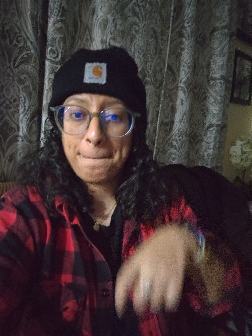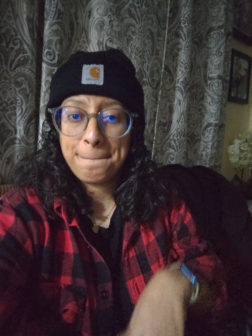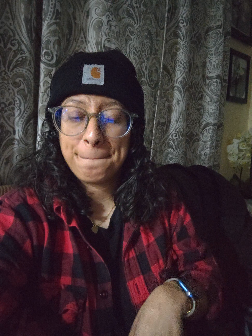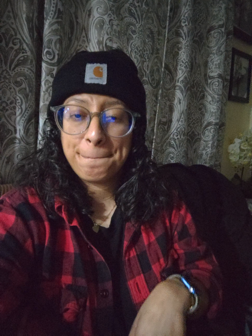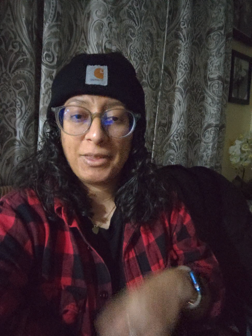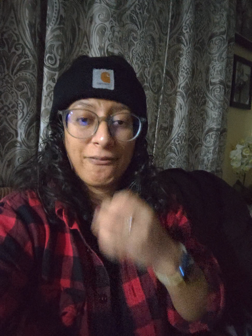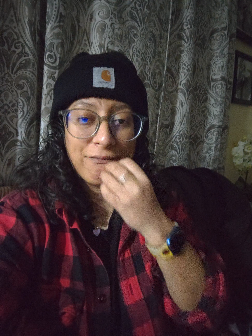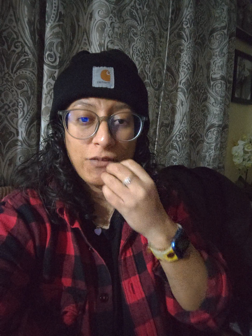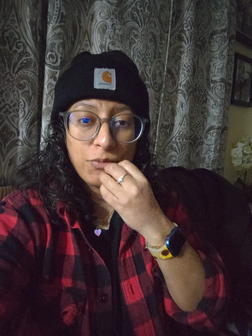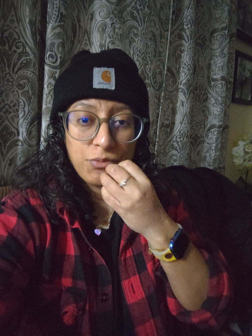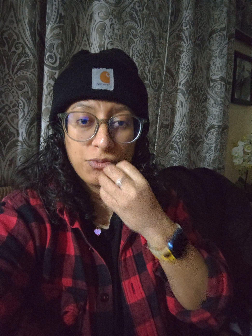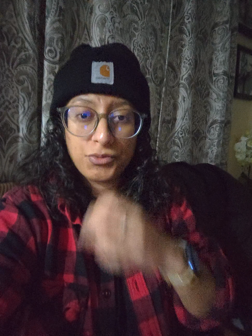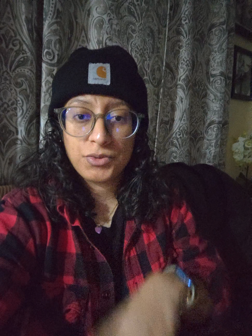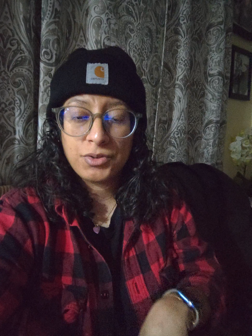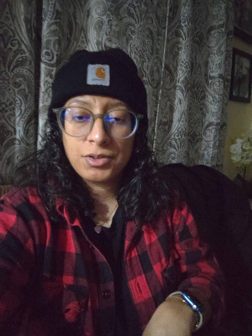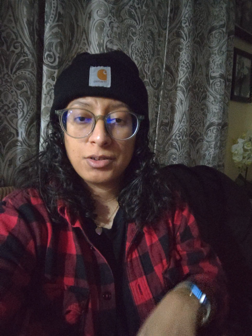food